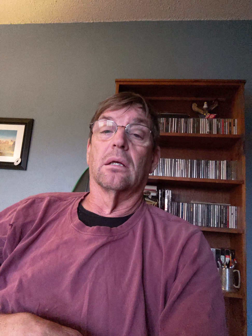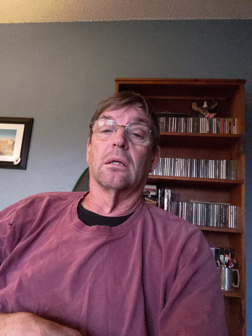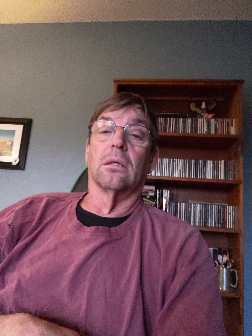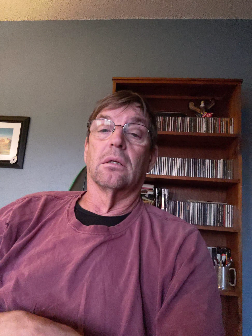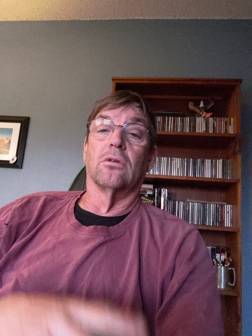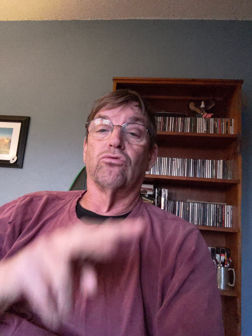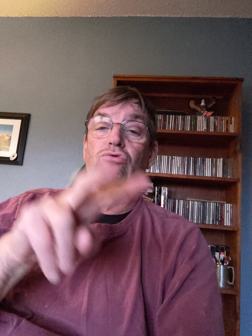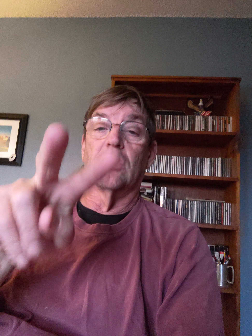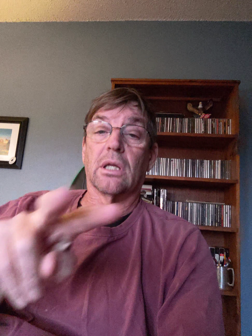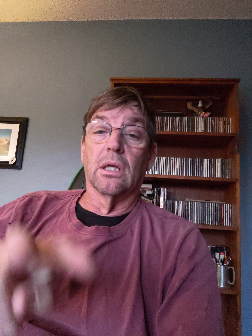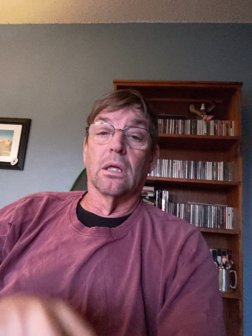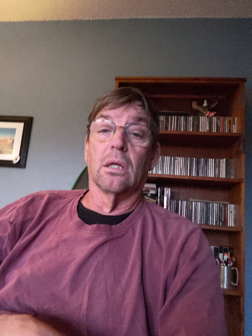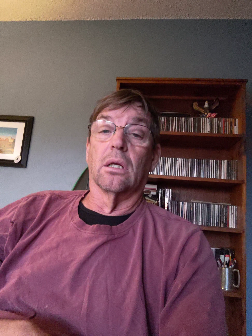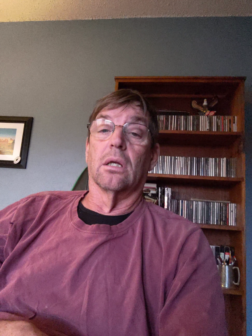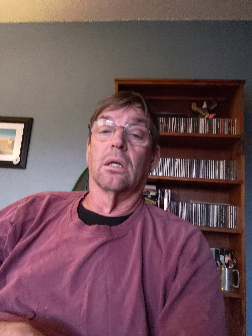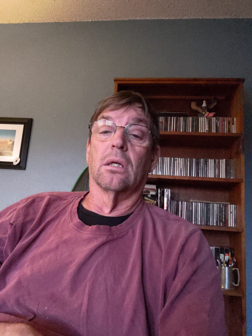read